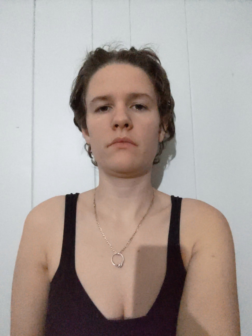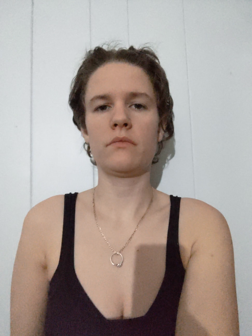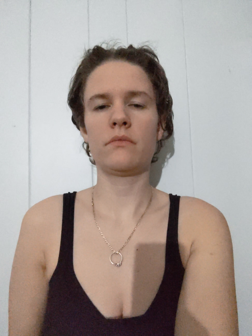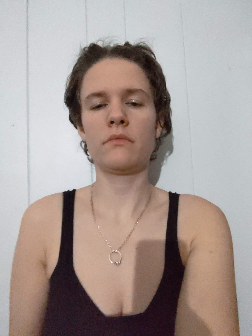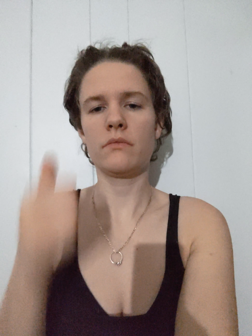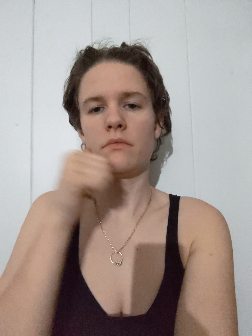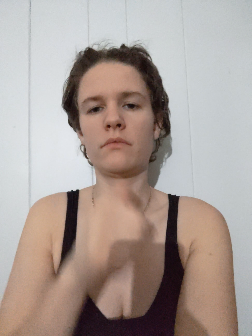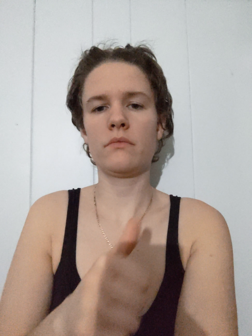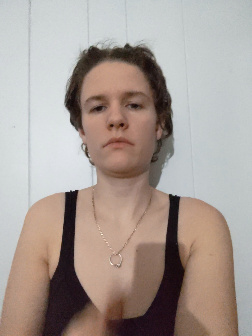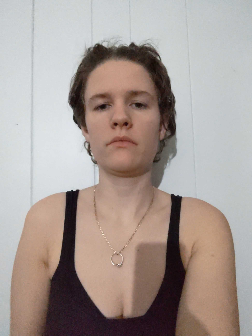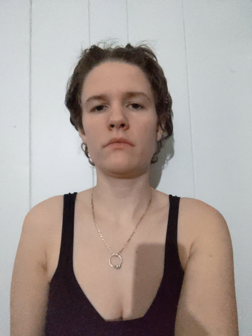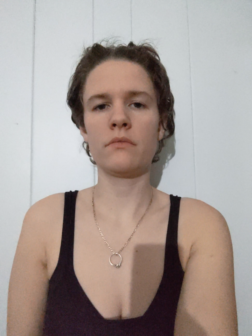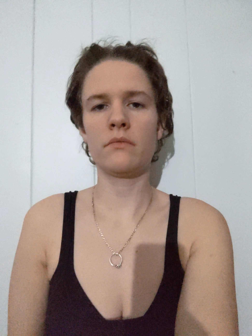girl